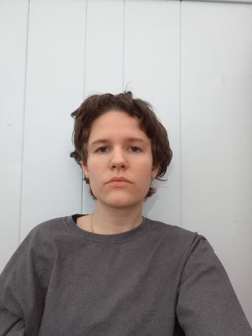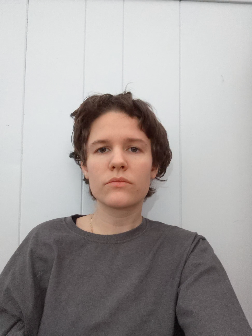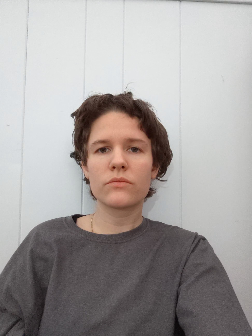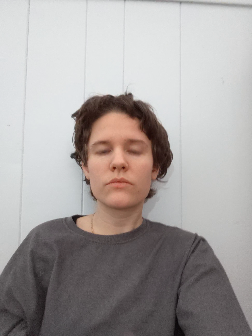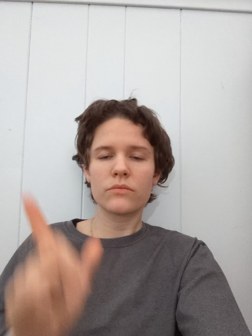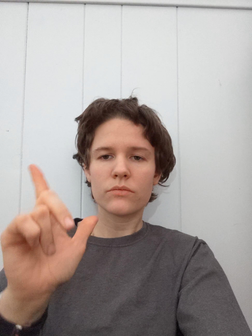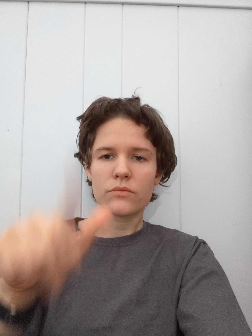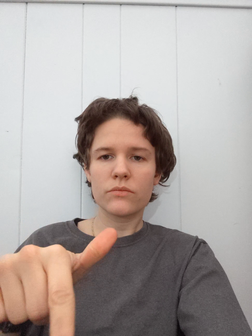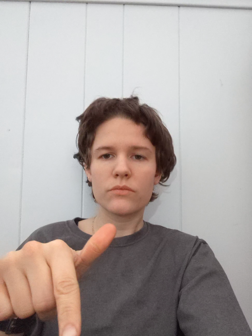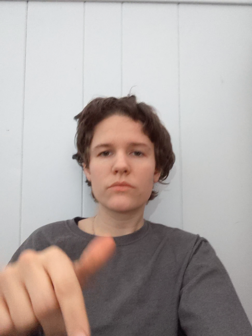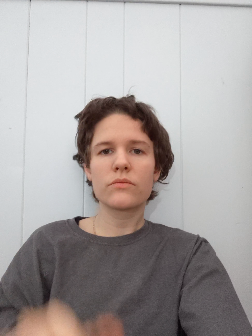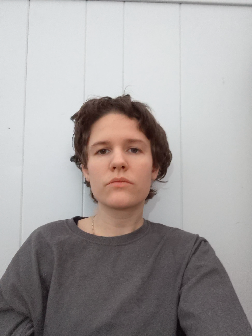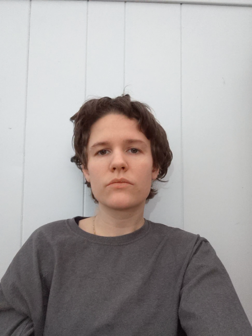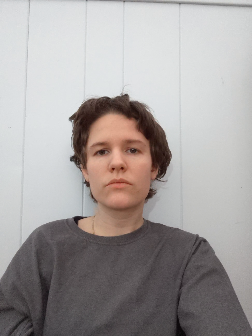later